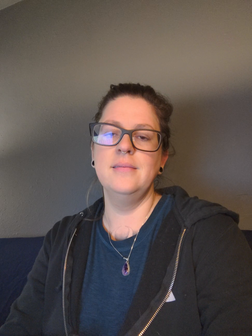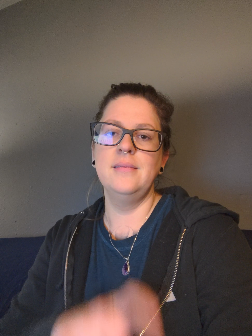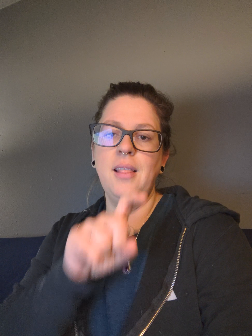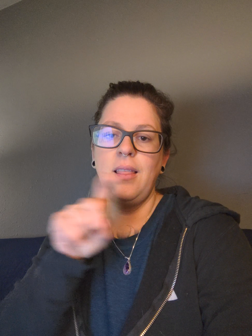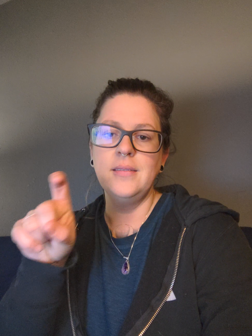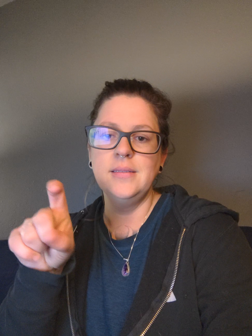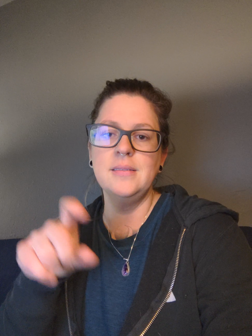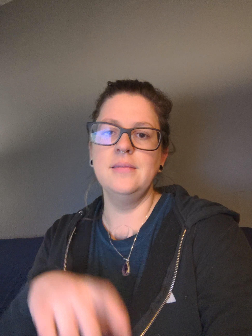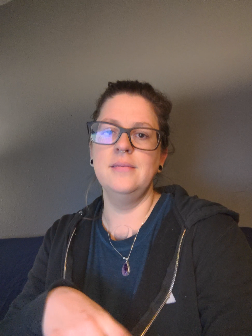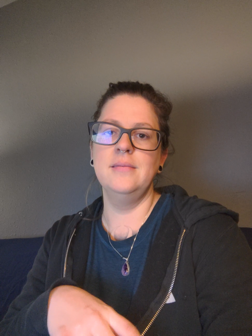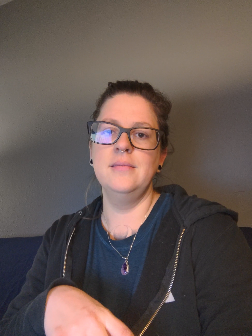closet